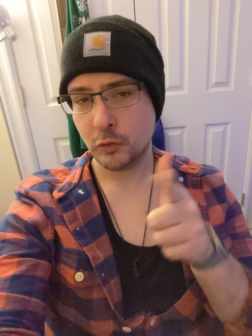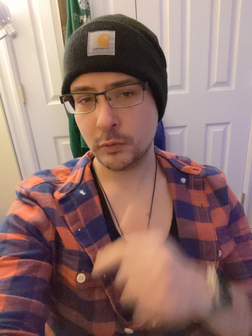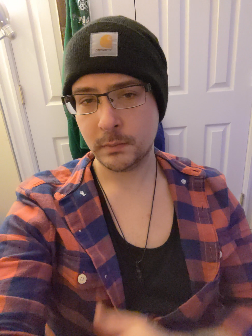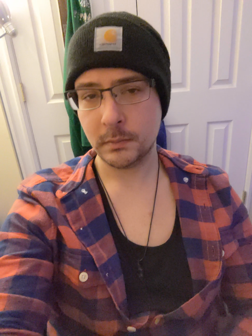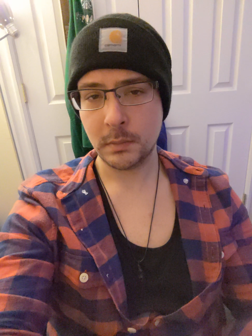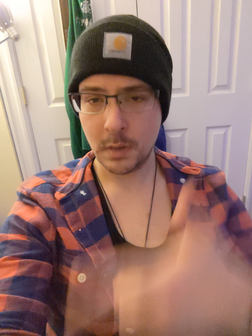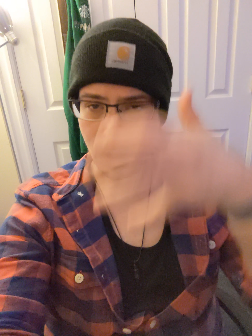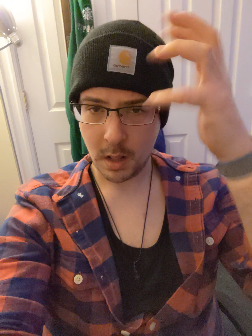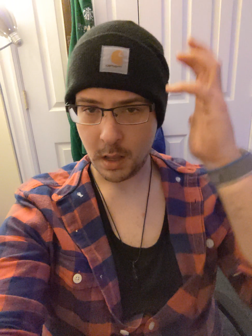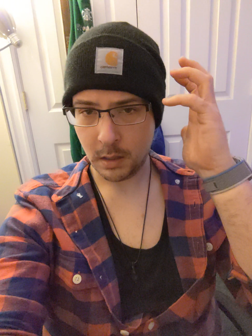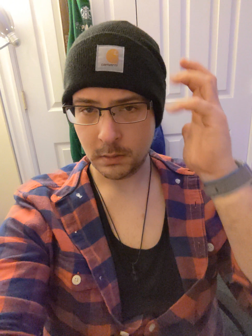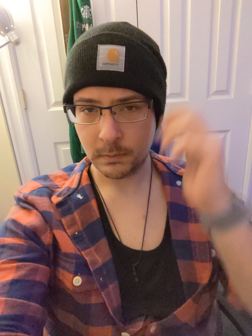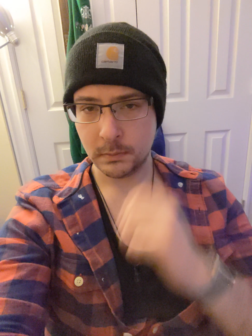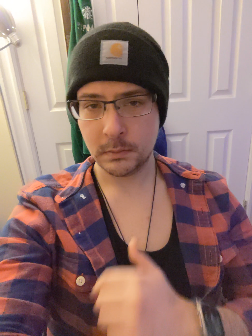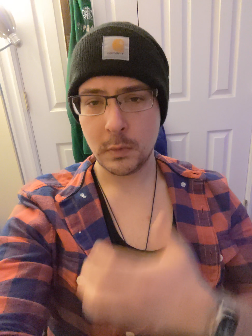lion